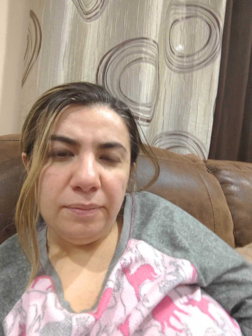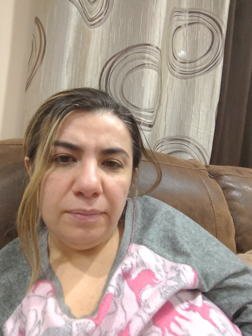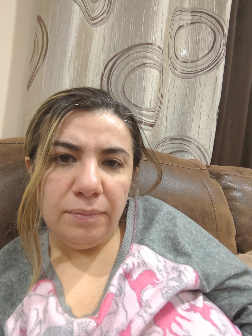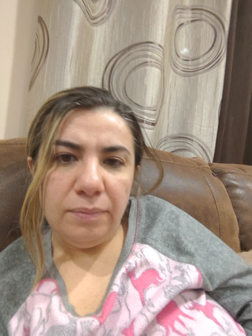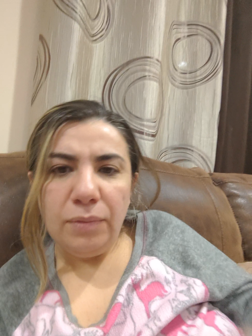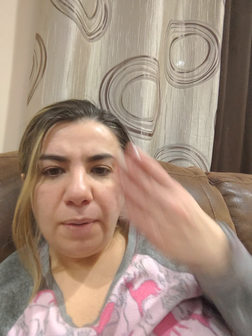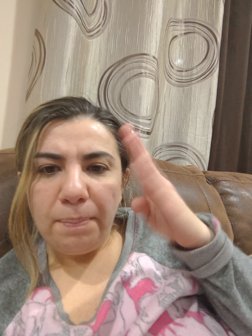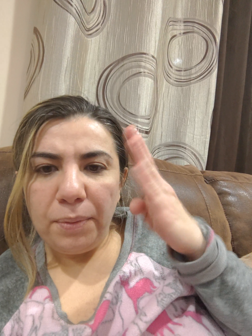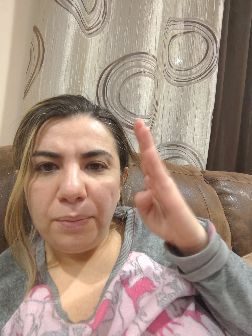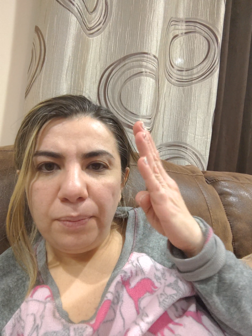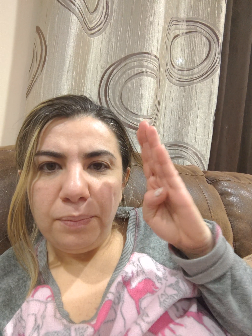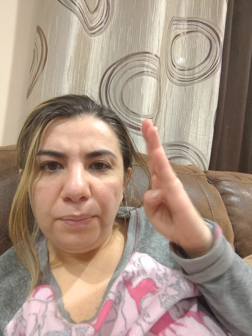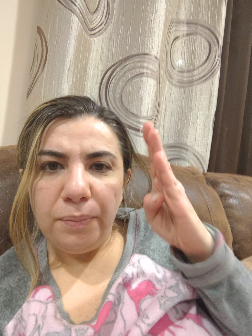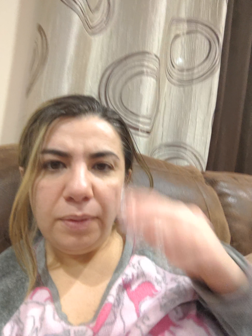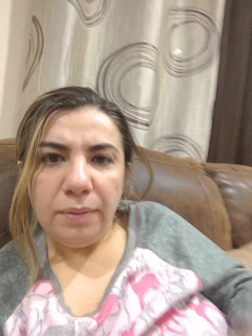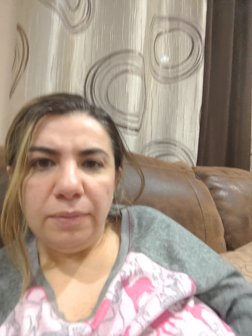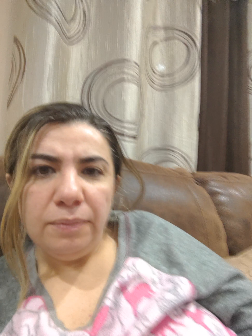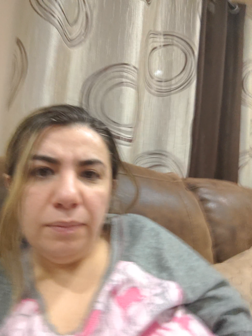blue